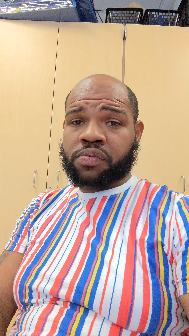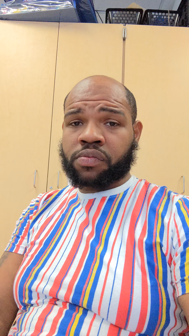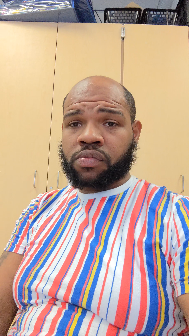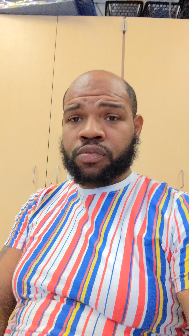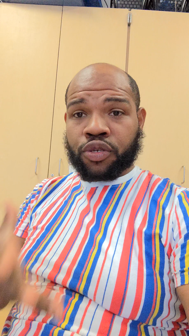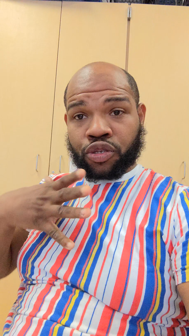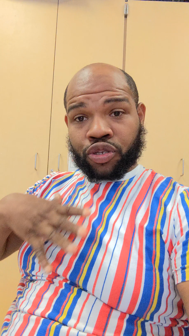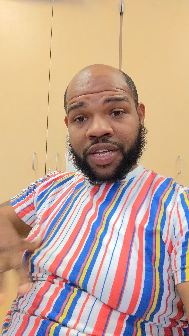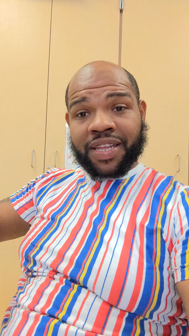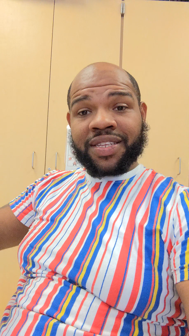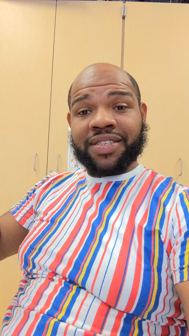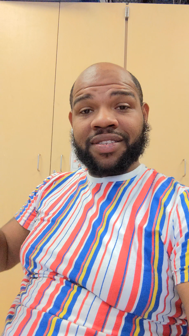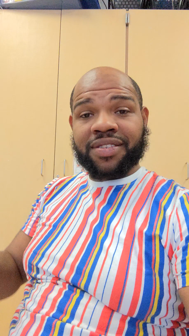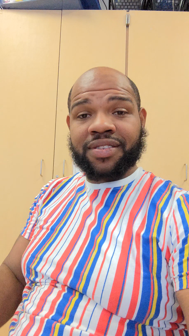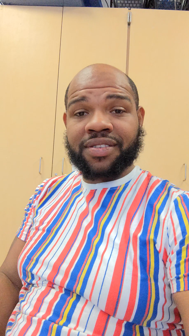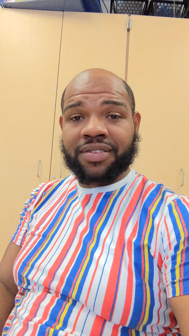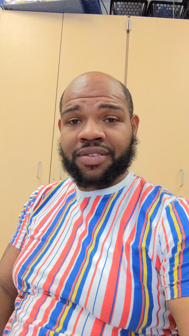dress